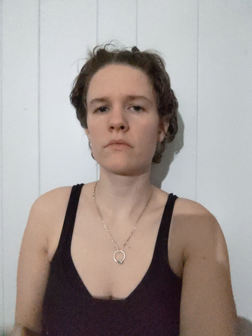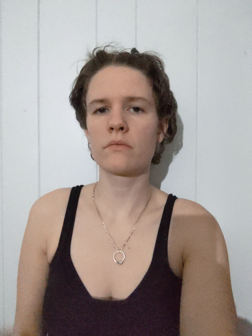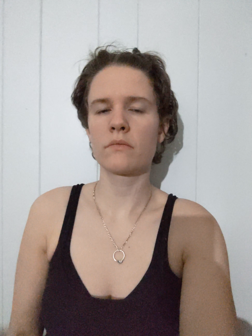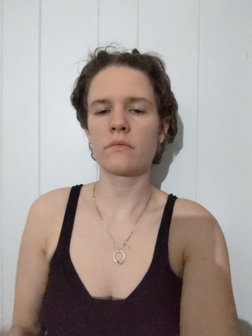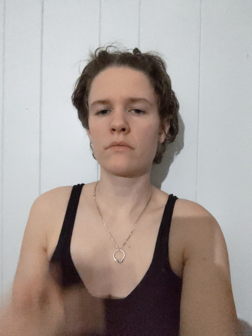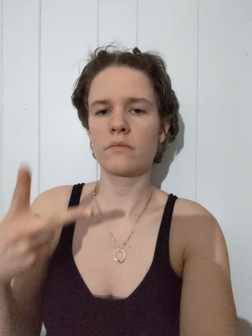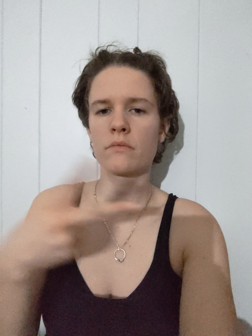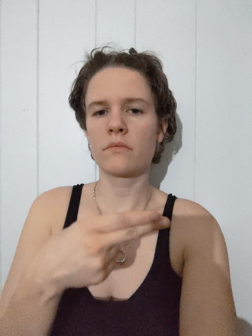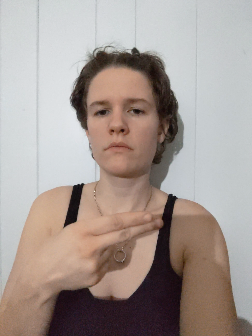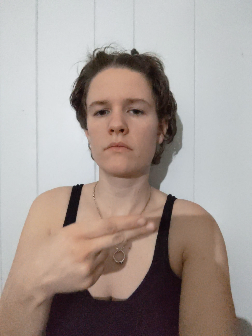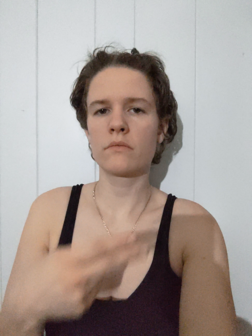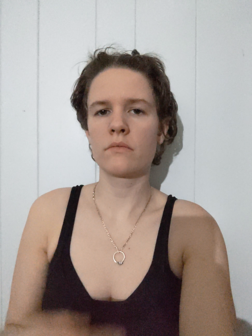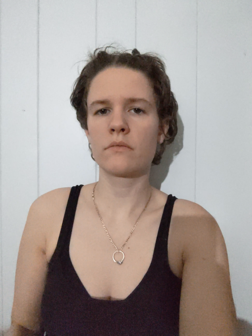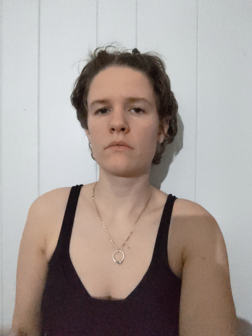cut